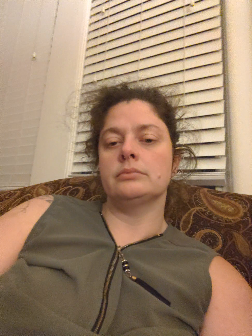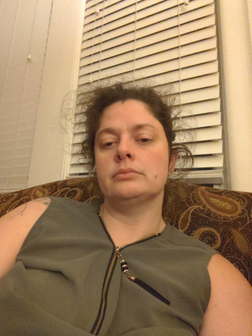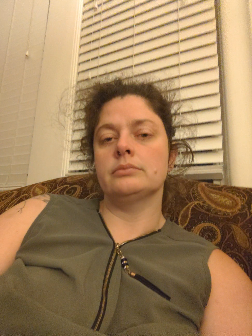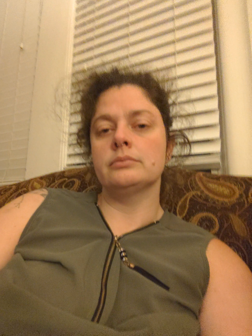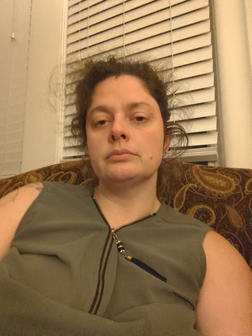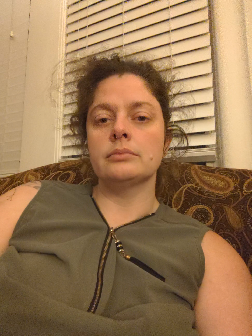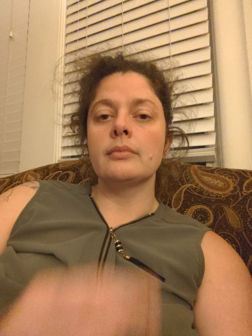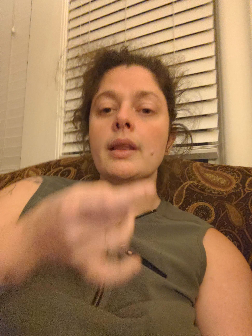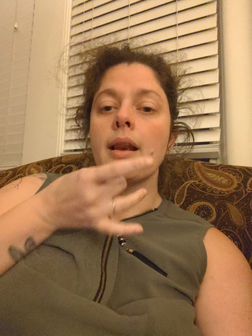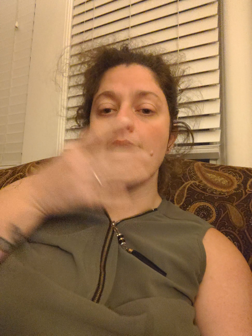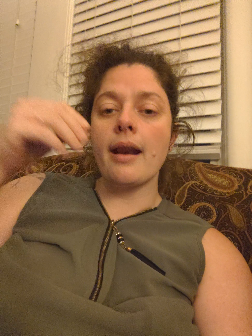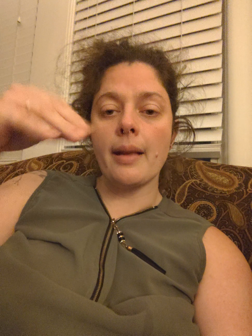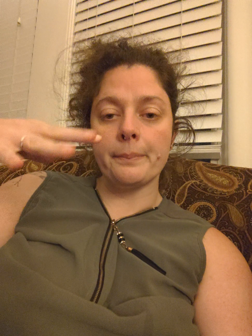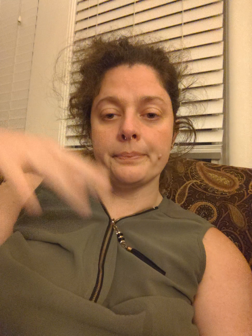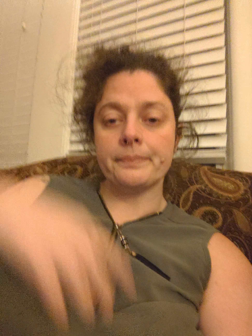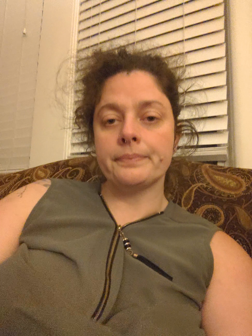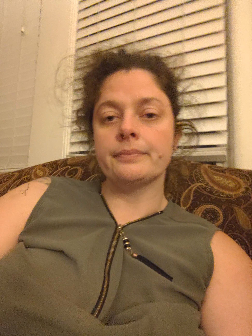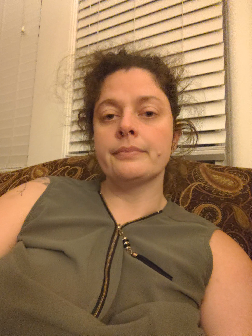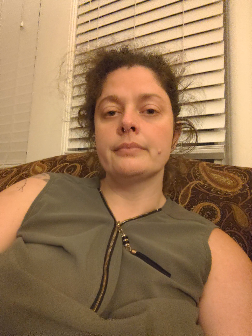lamp